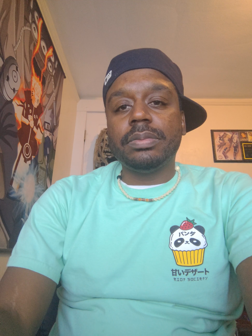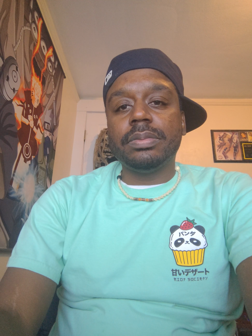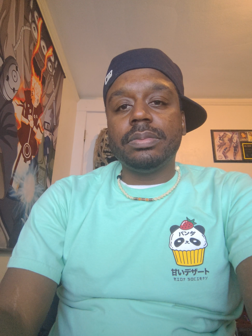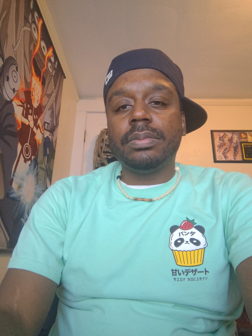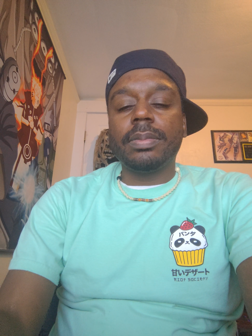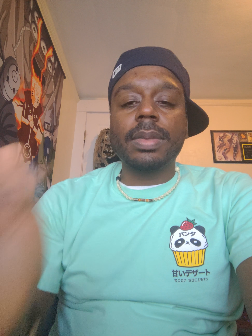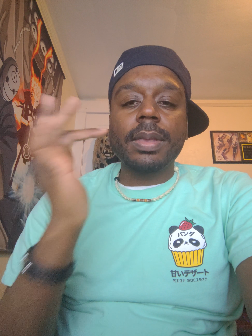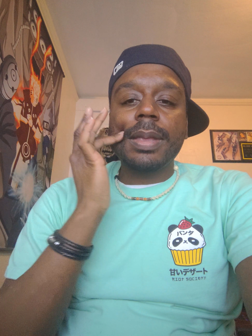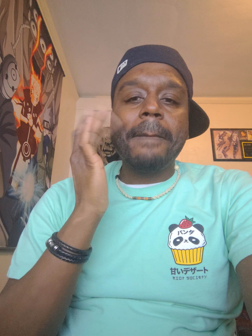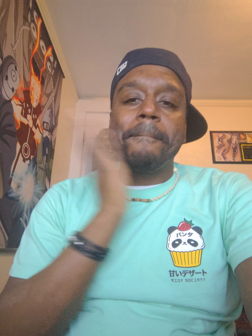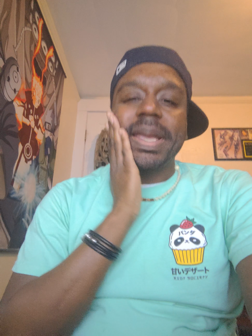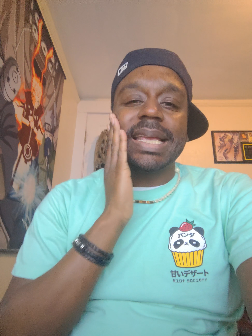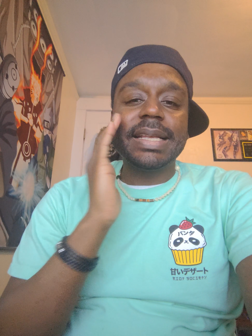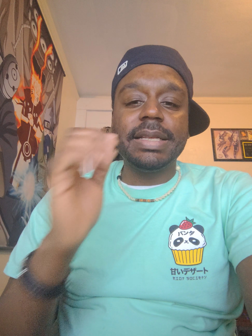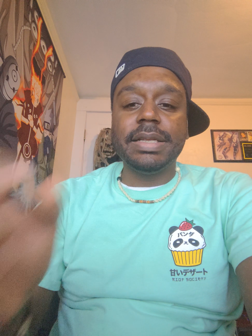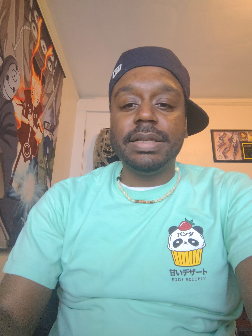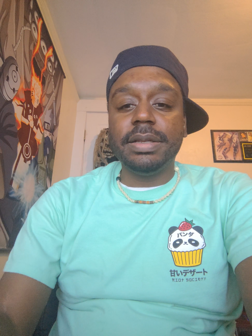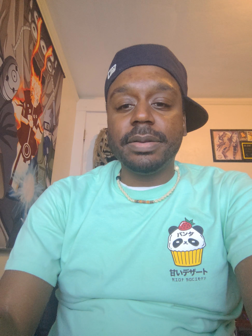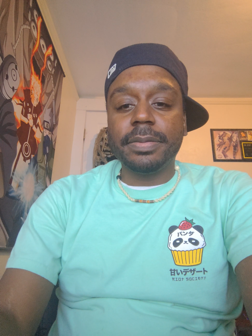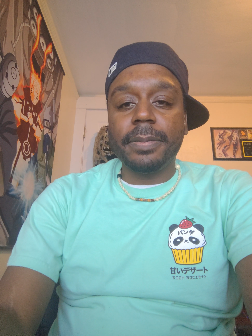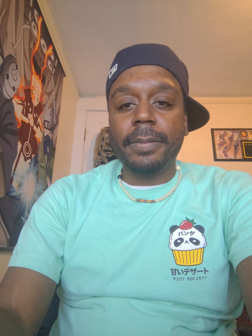bee